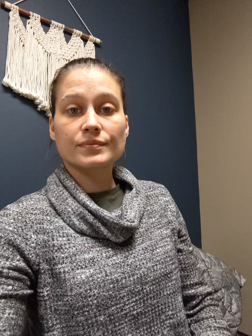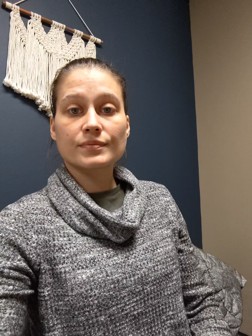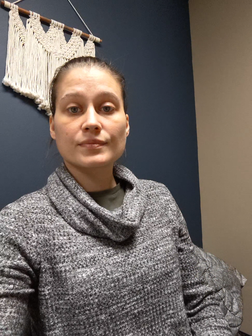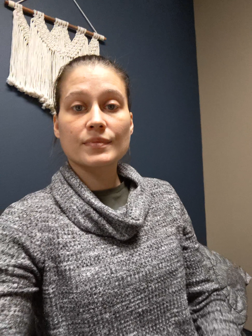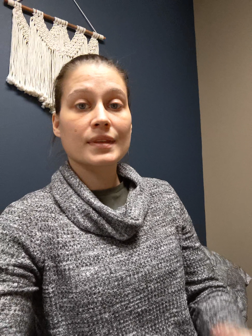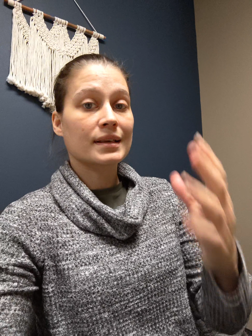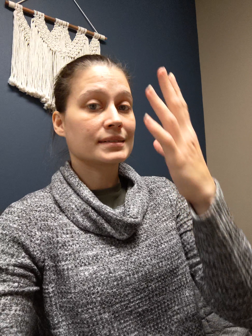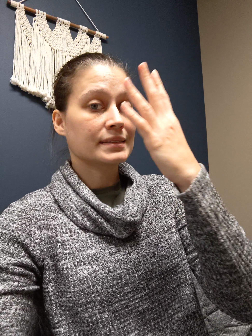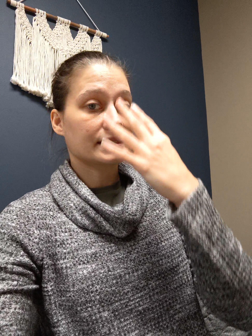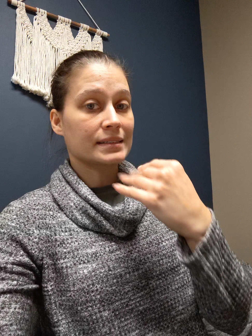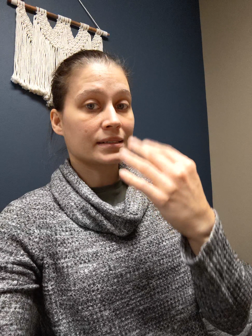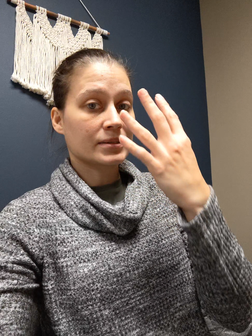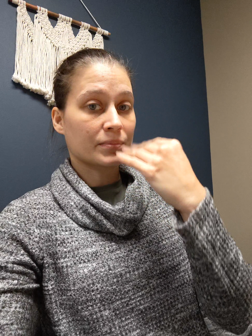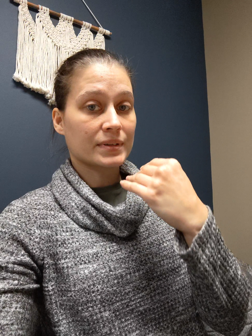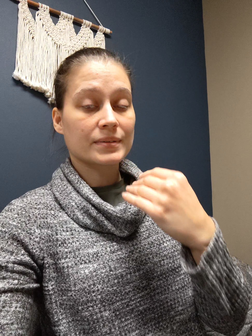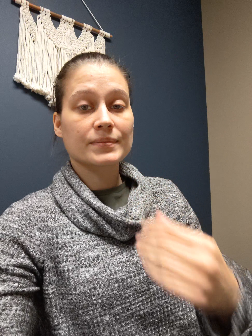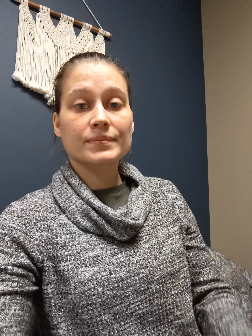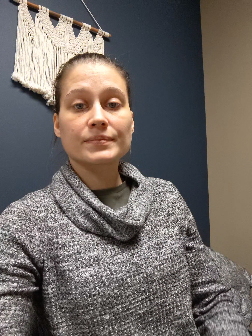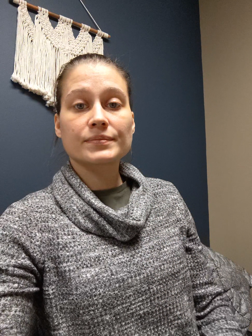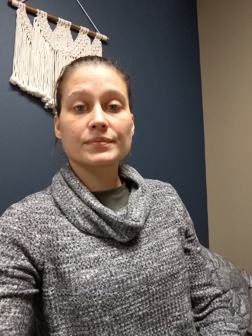sleepy